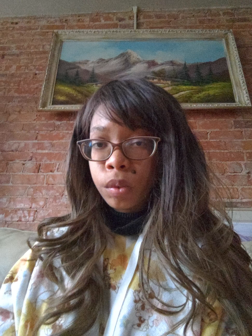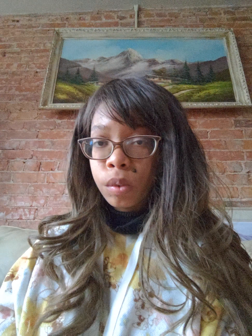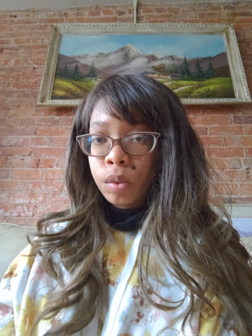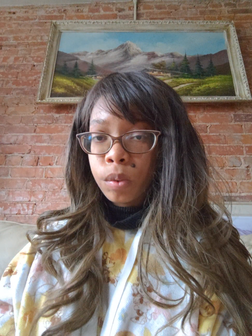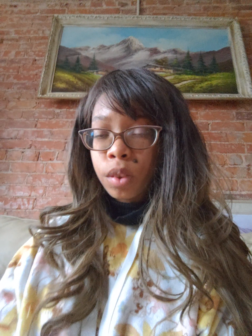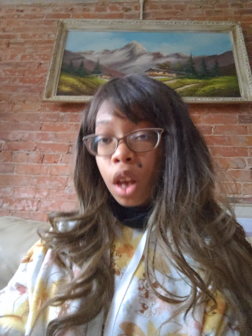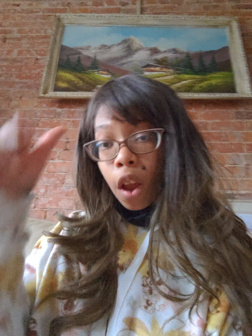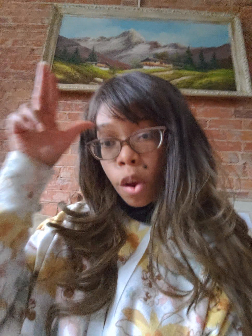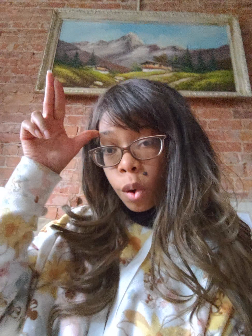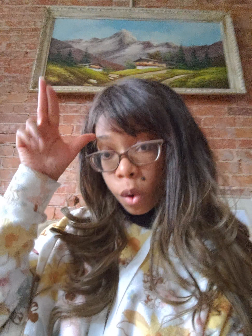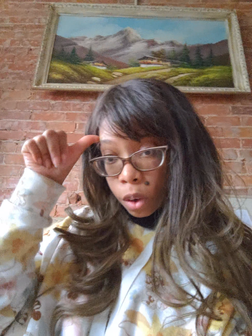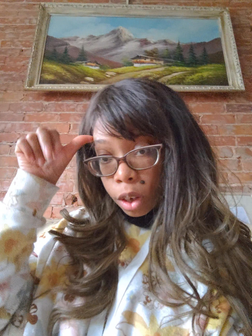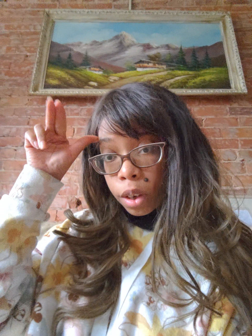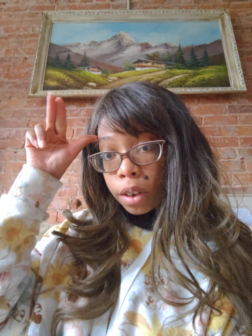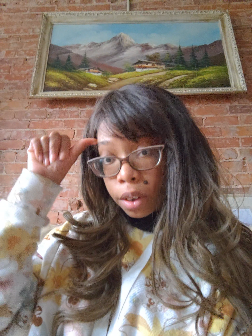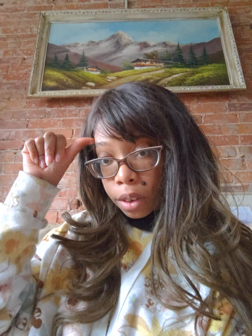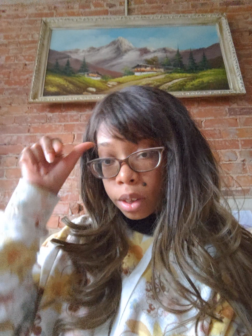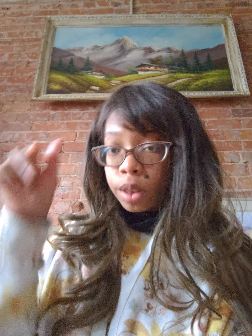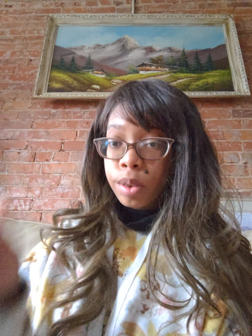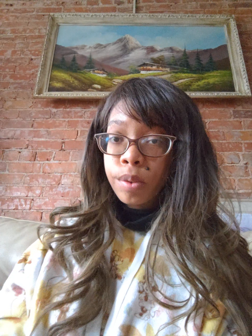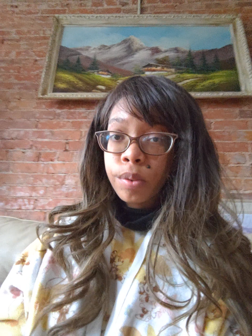horse